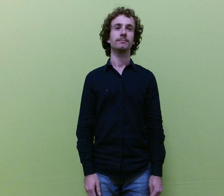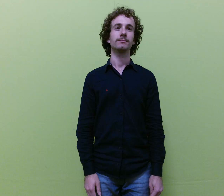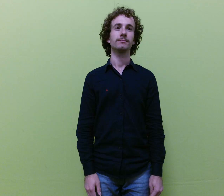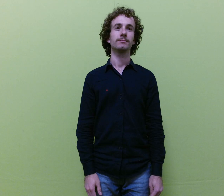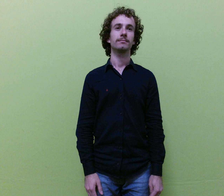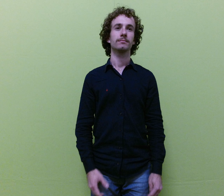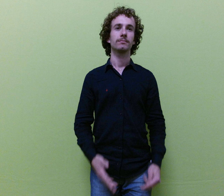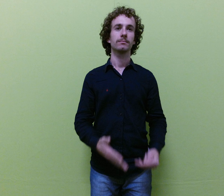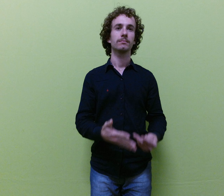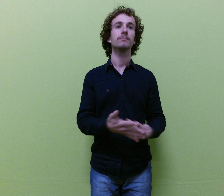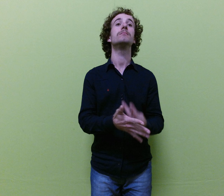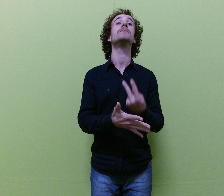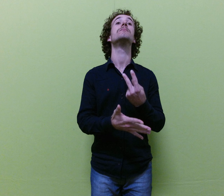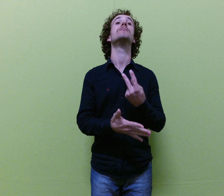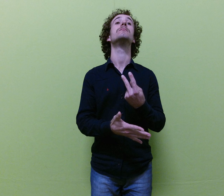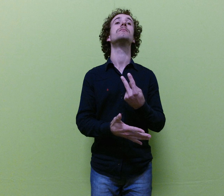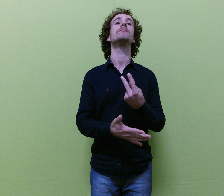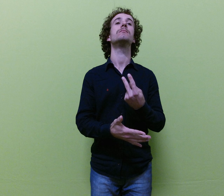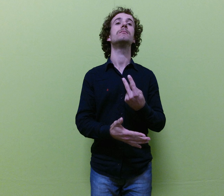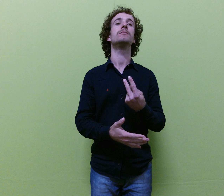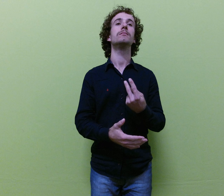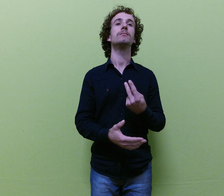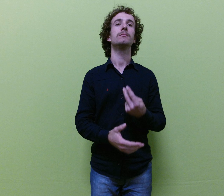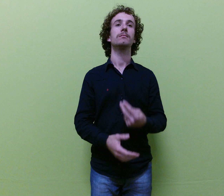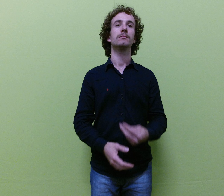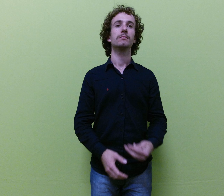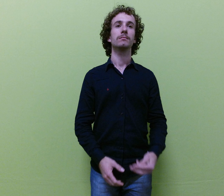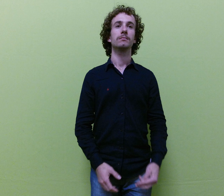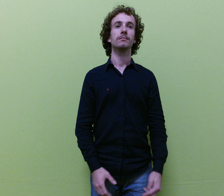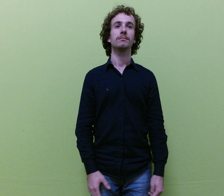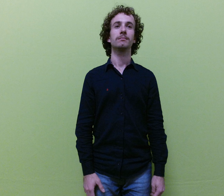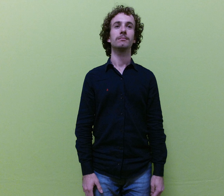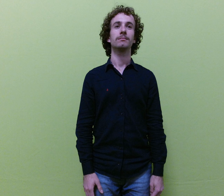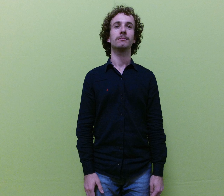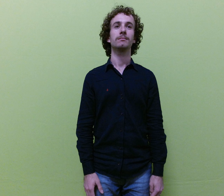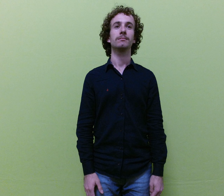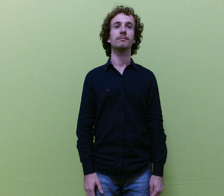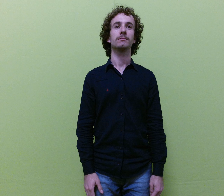acontecer